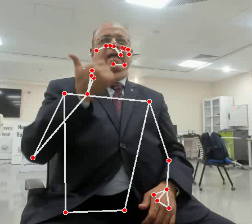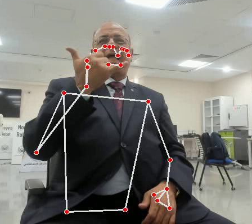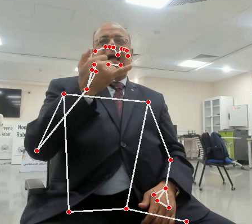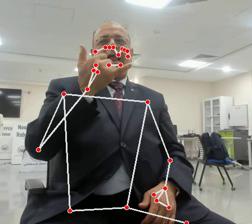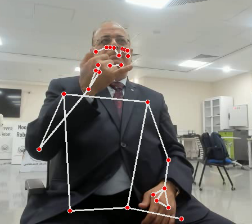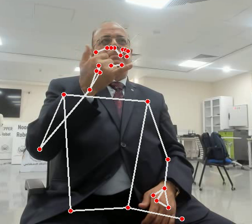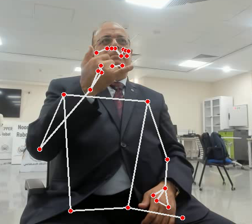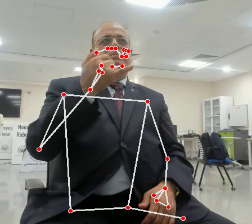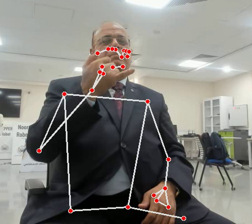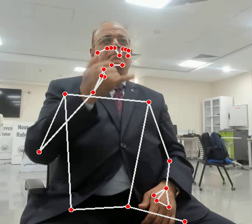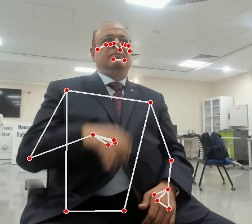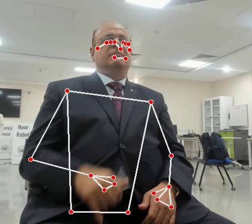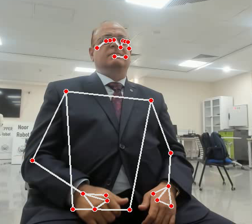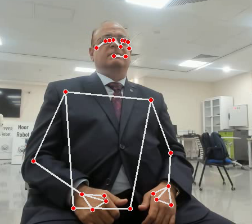alam